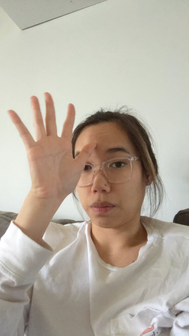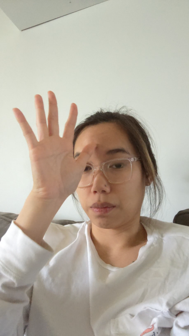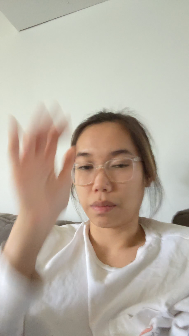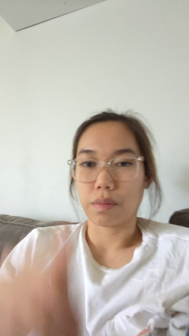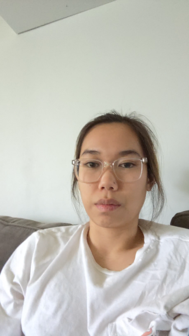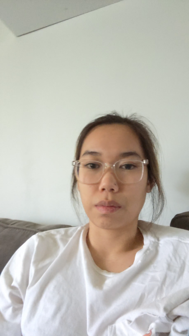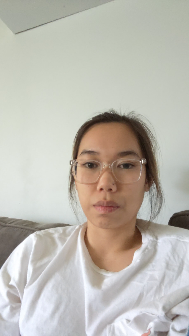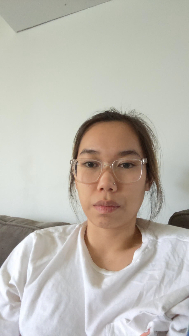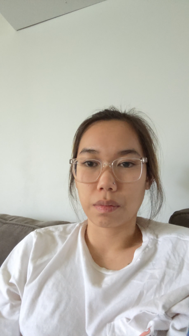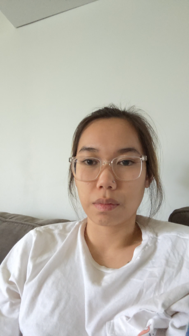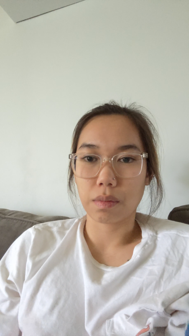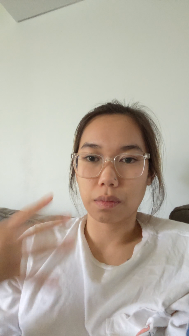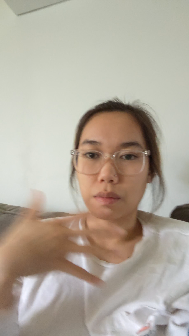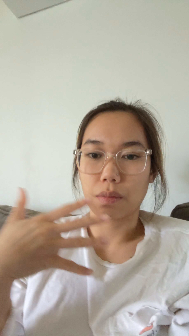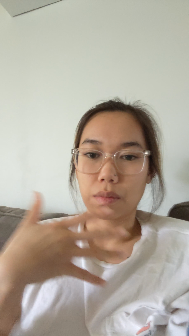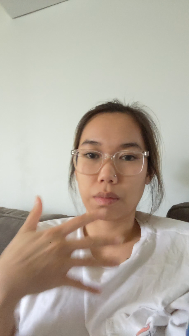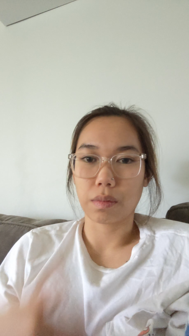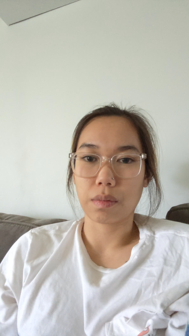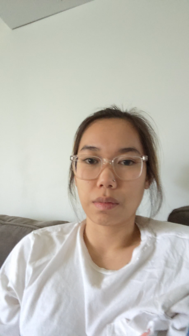scared